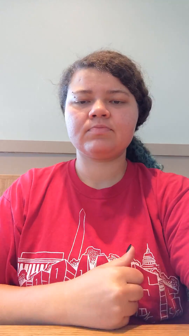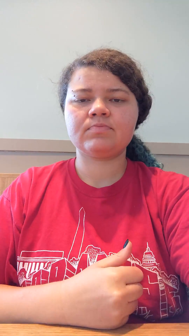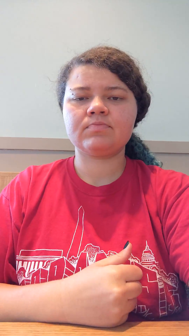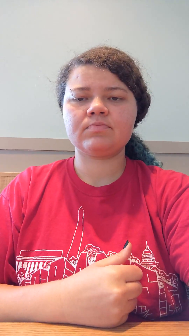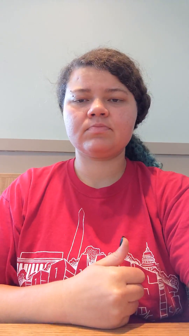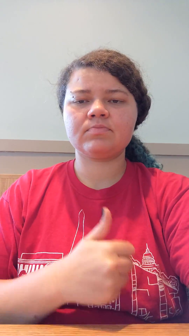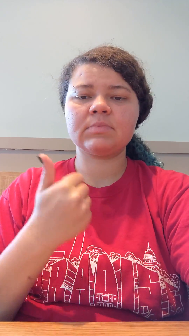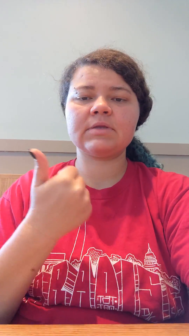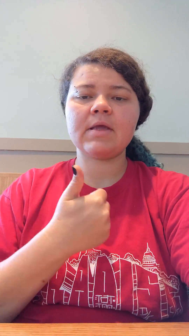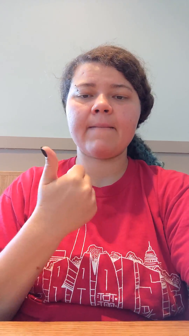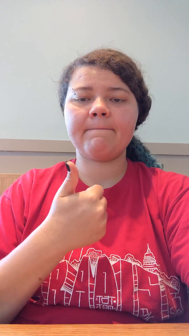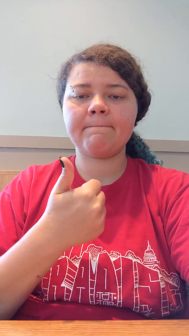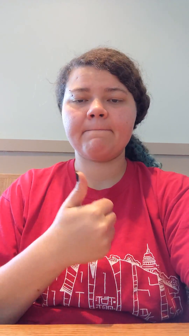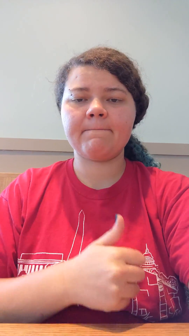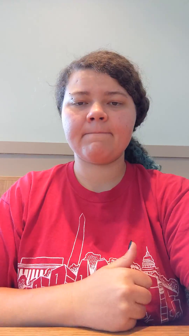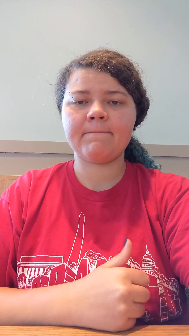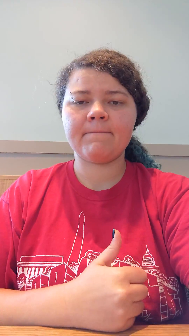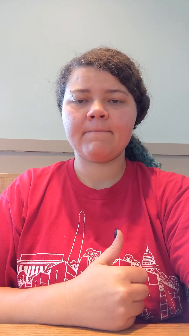game